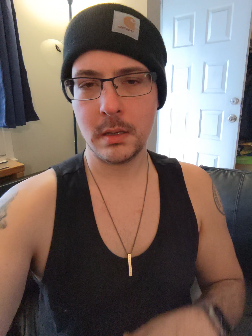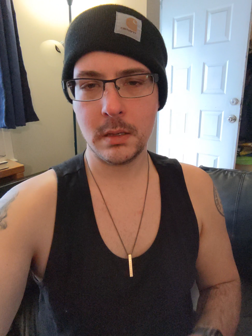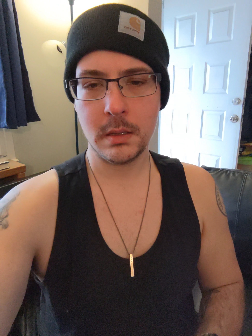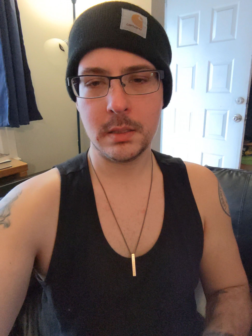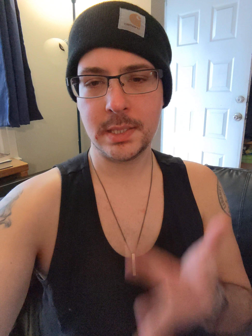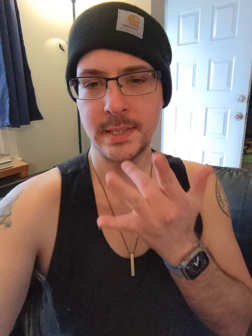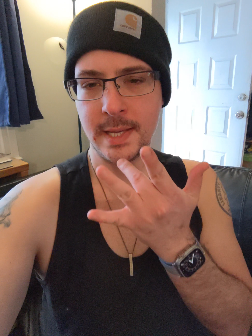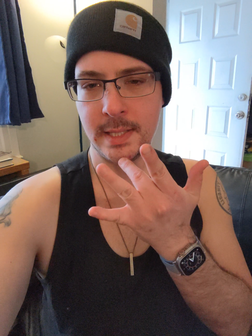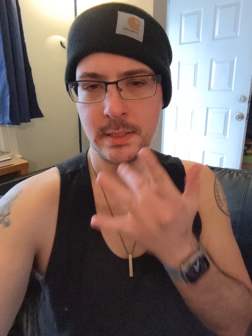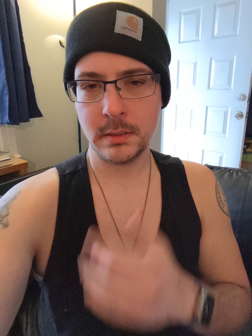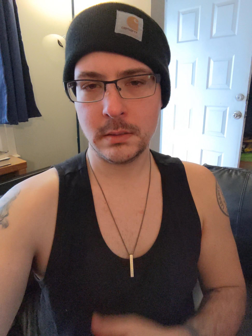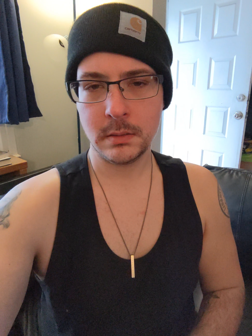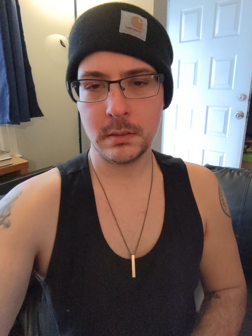taste